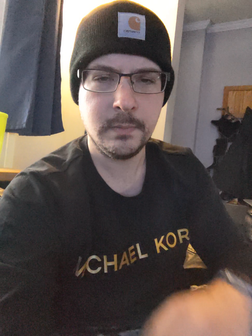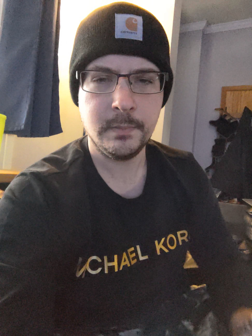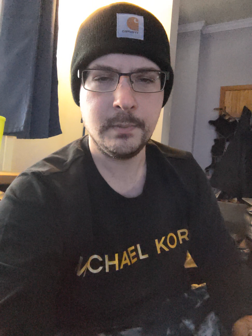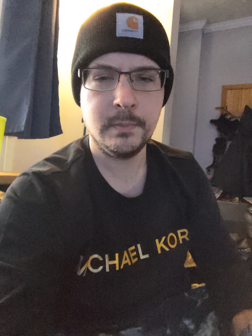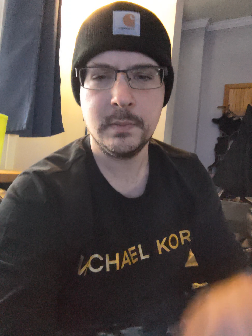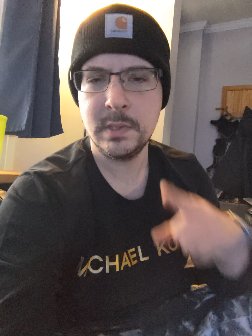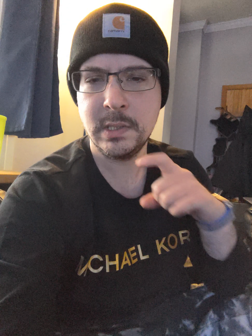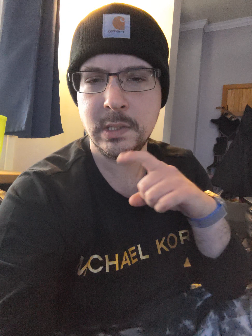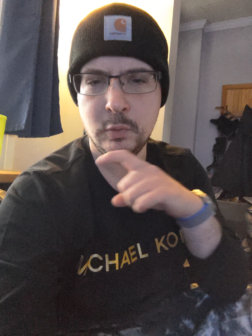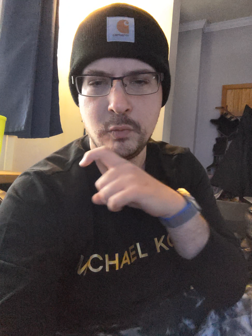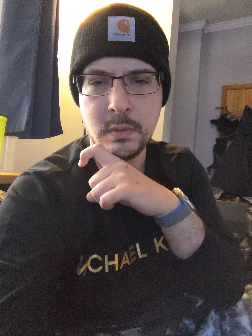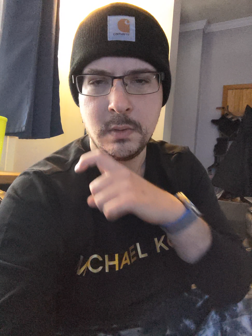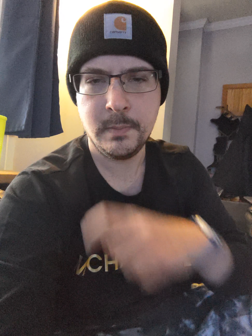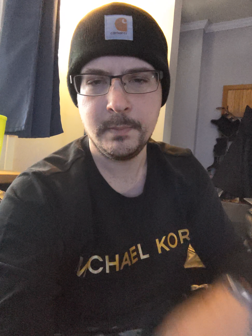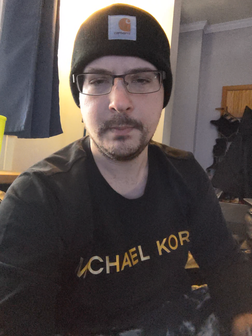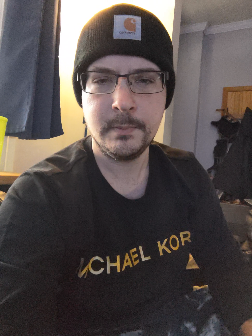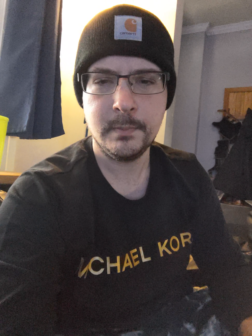cereal